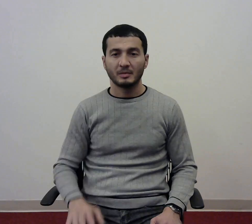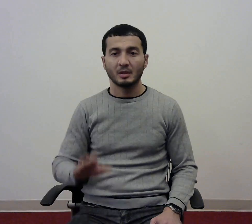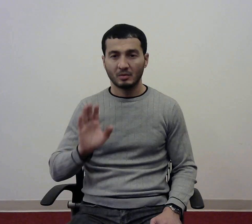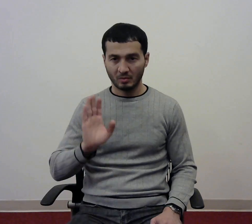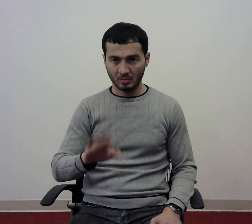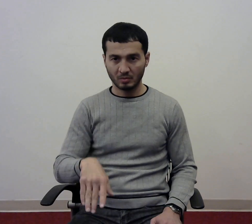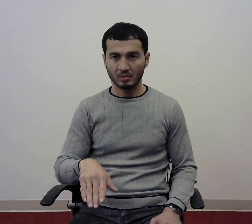olar